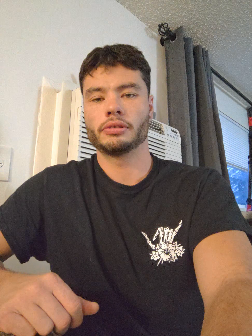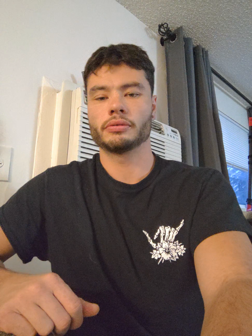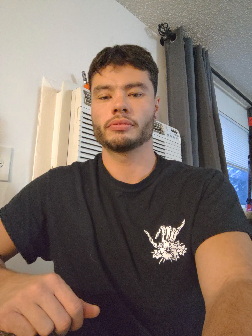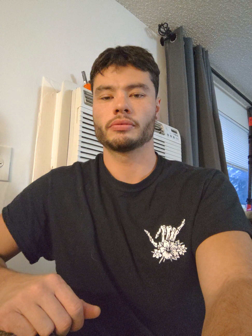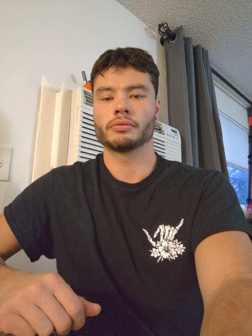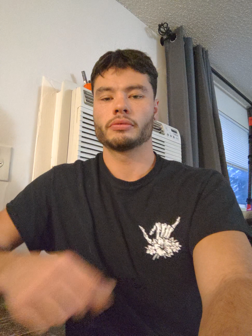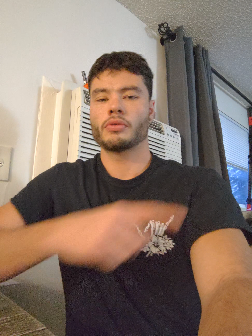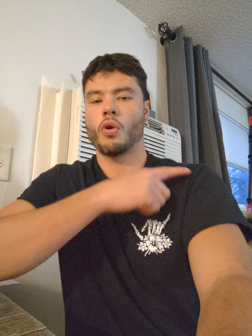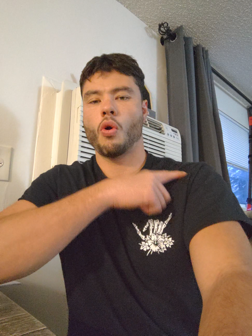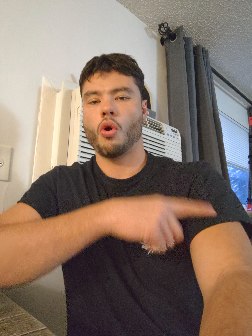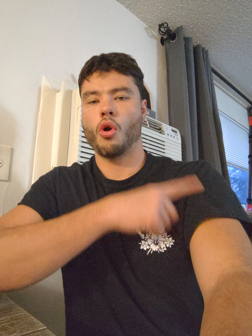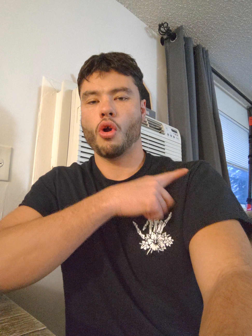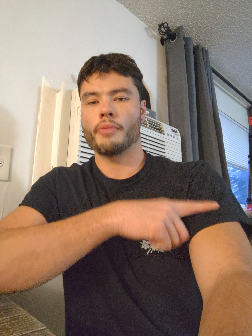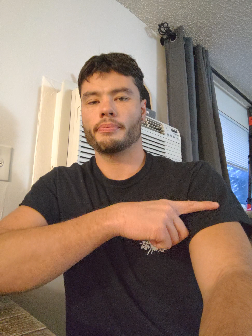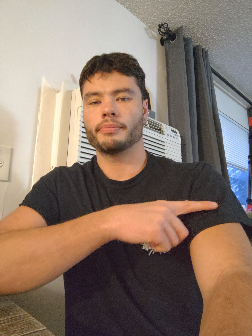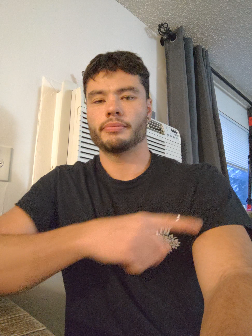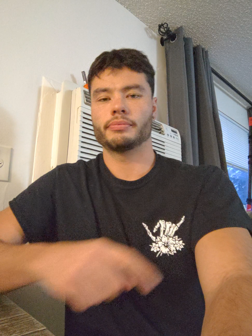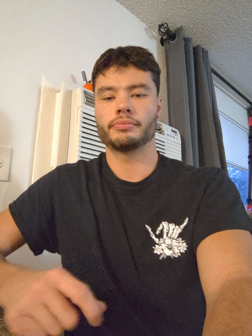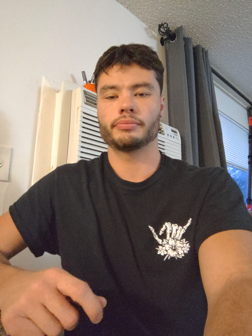arm